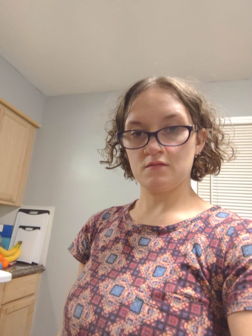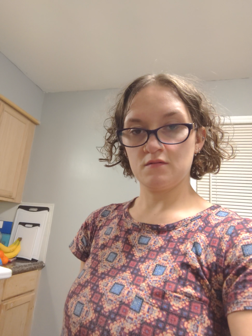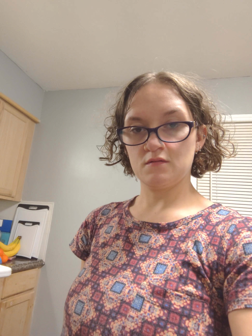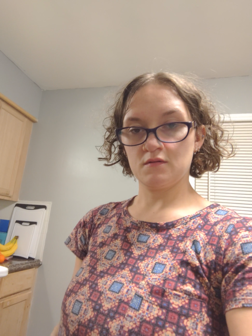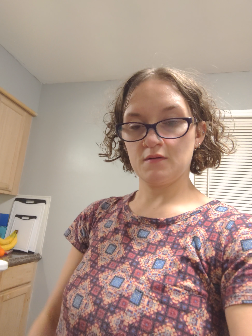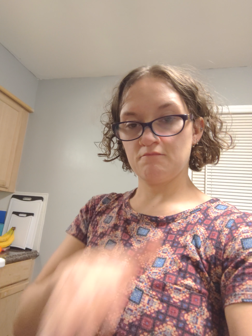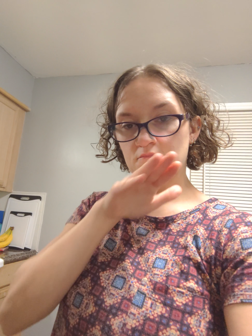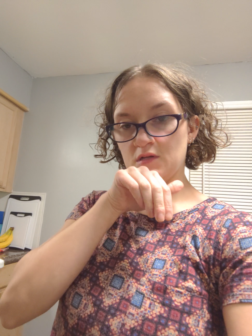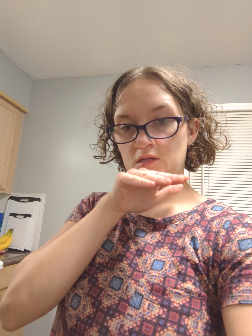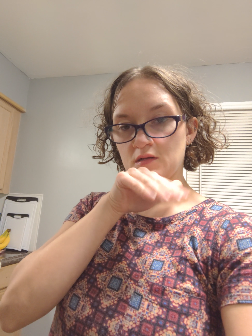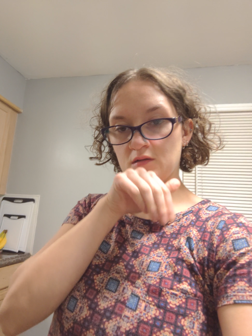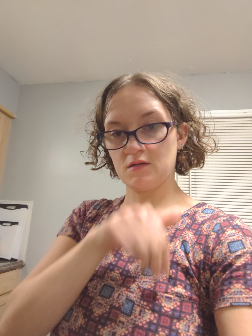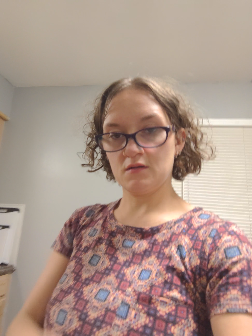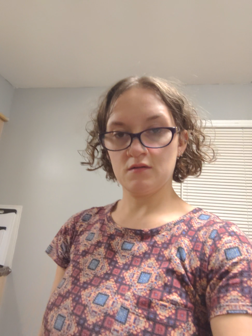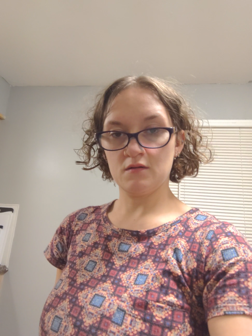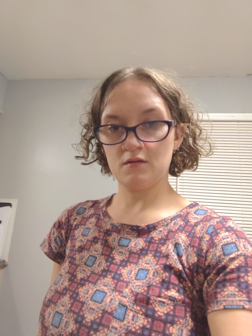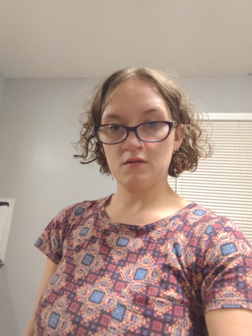pig